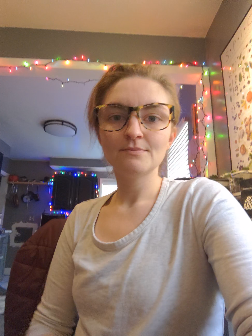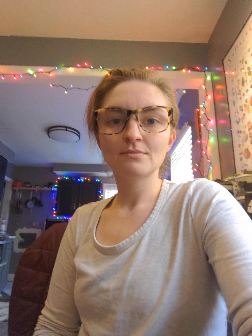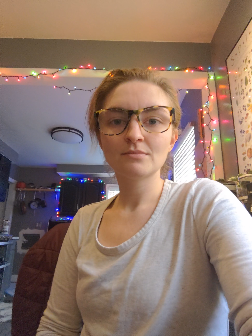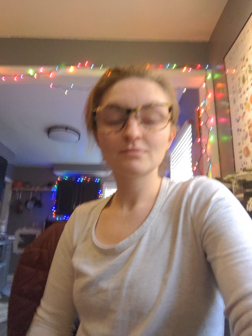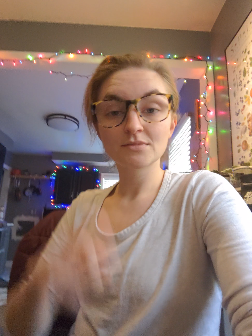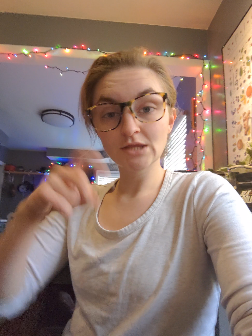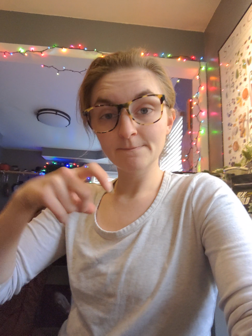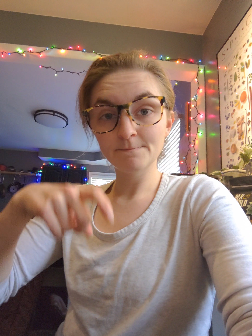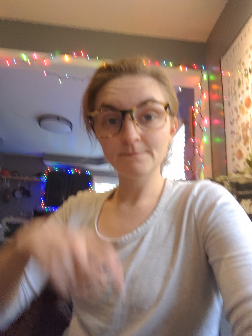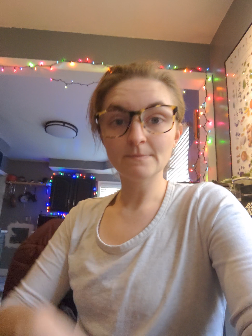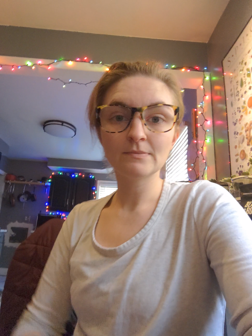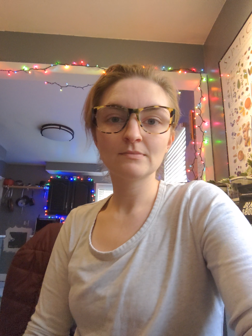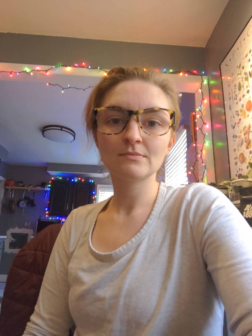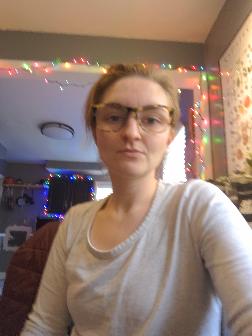time